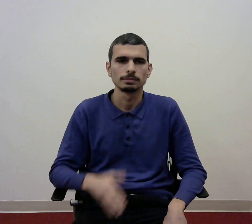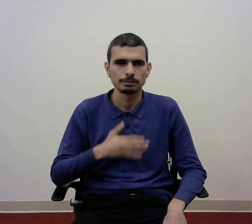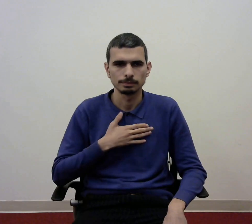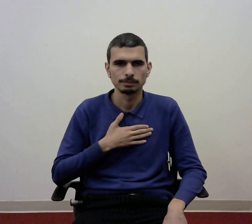mən